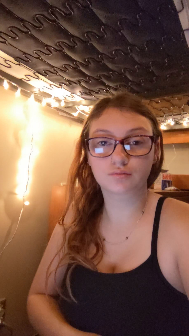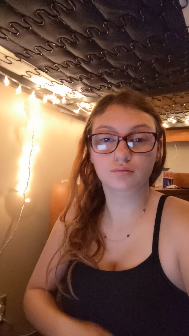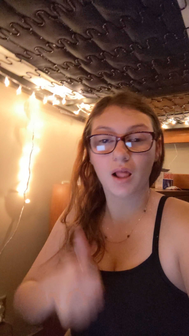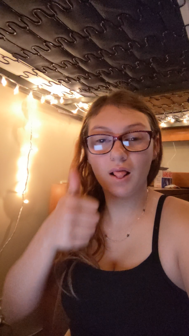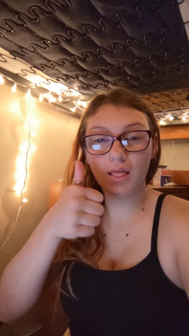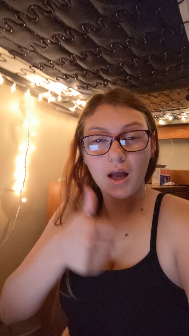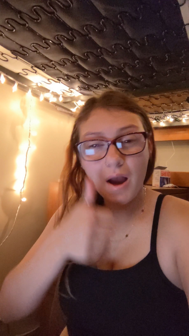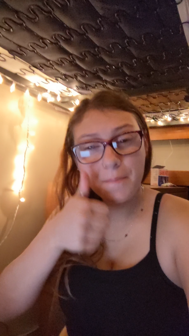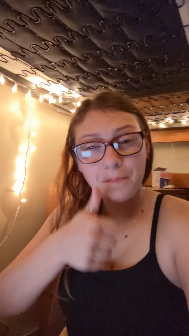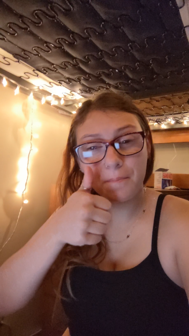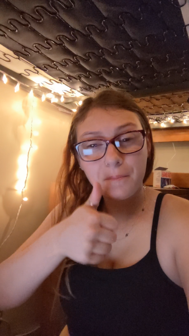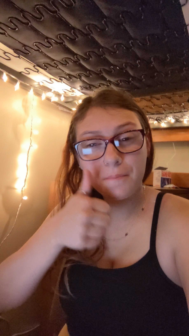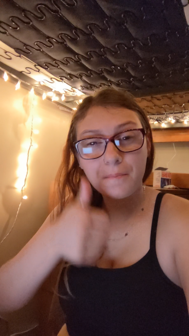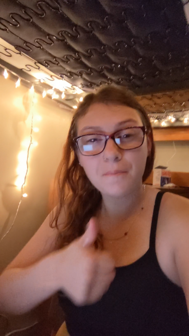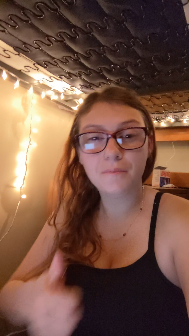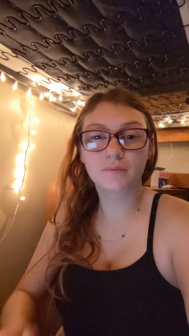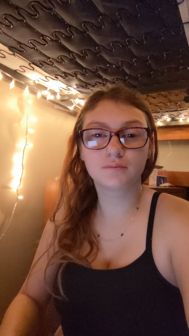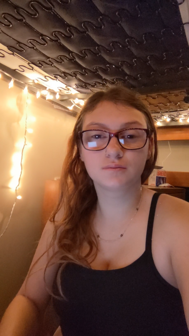help